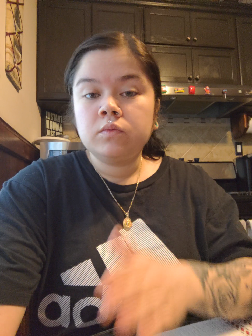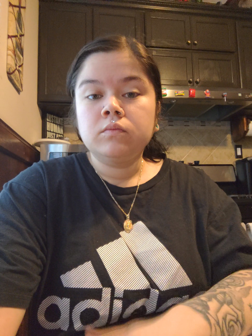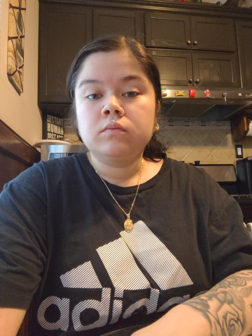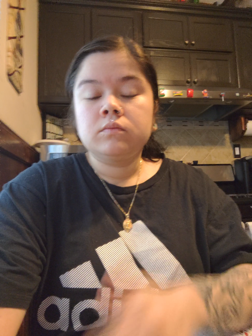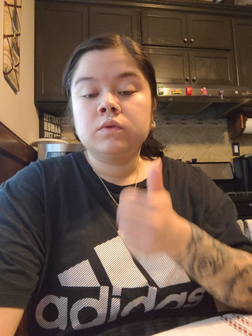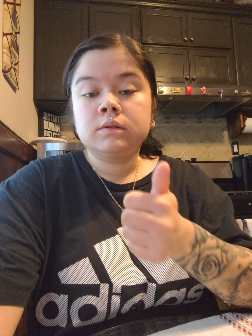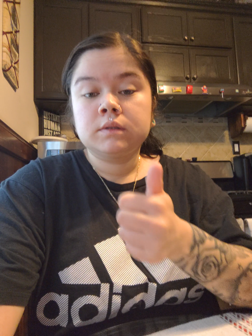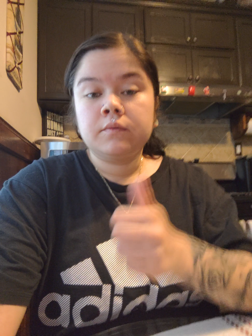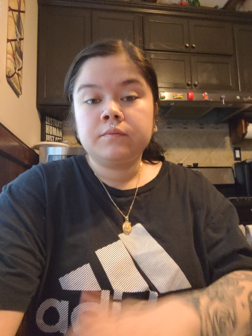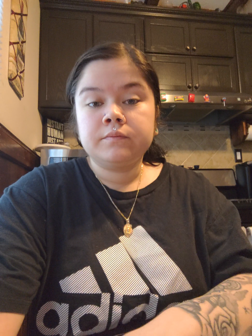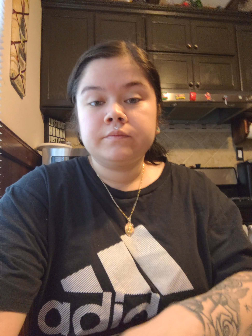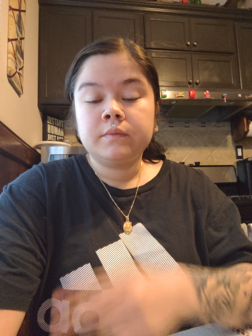yourself